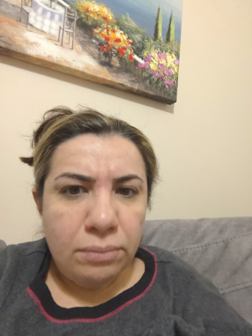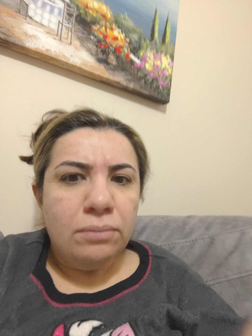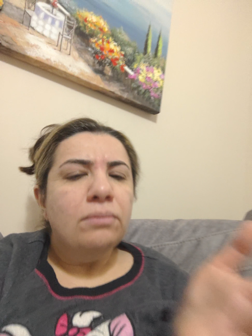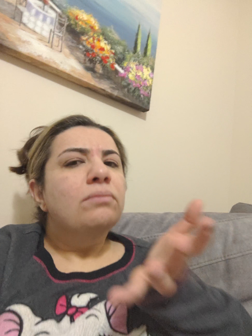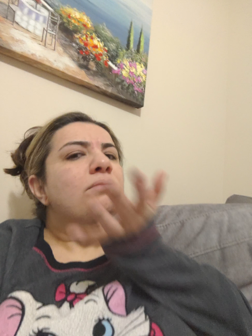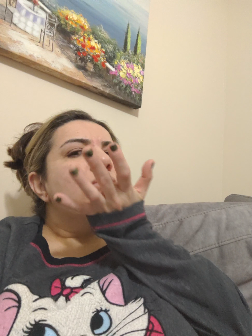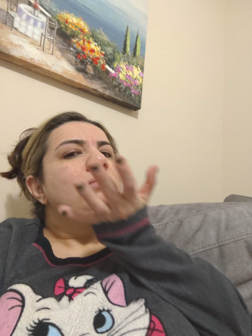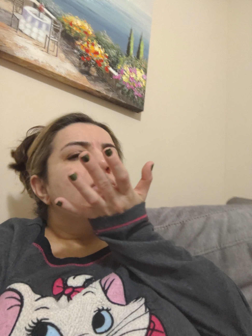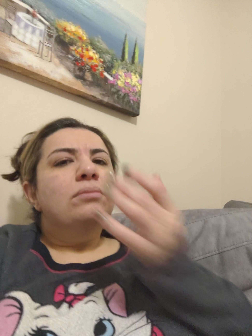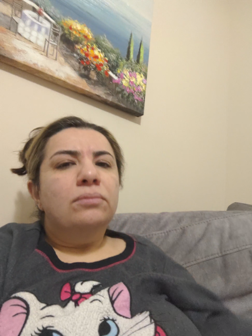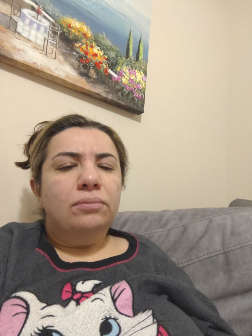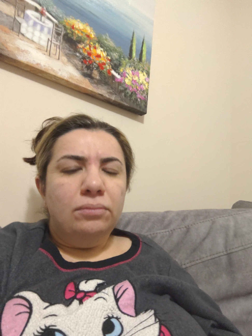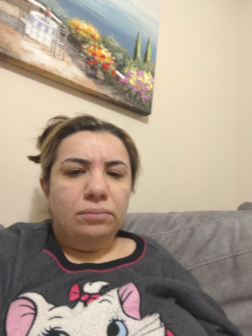grass